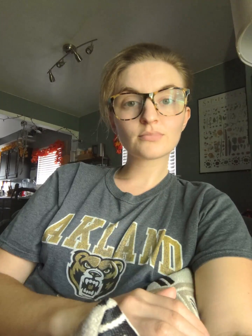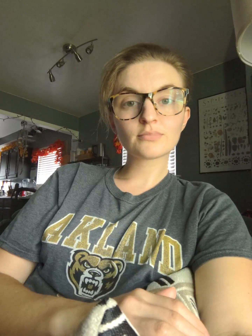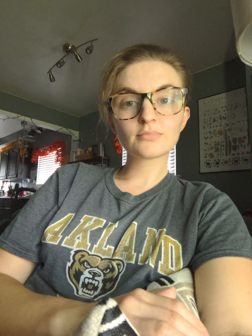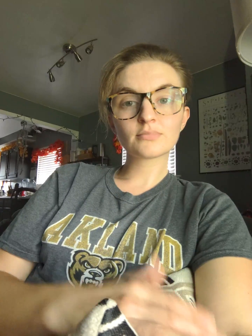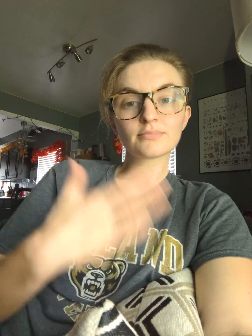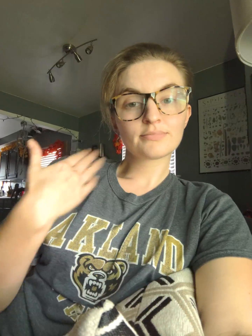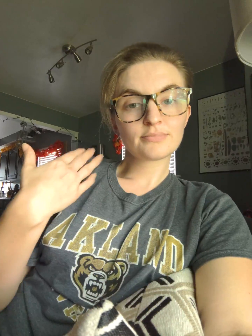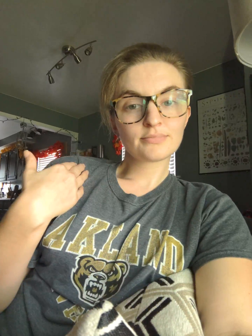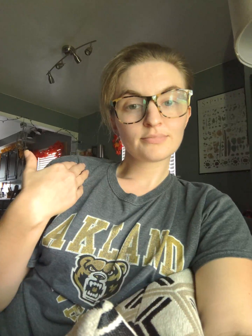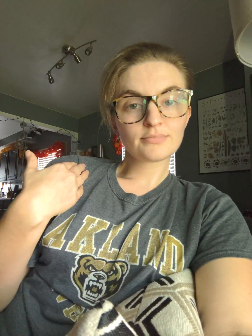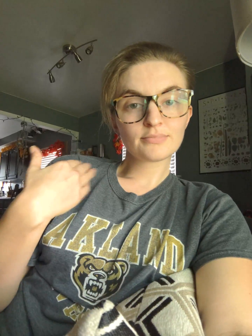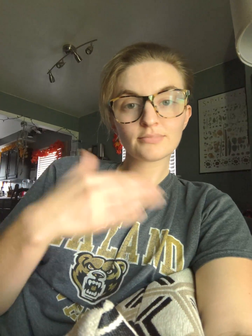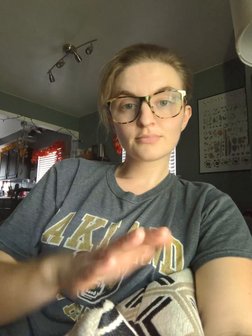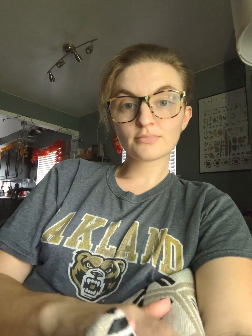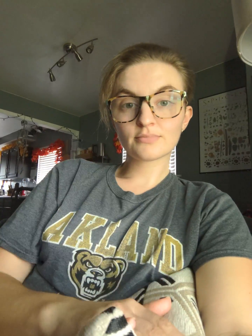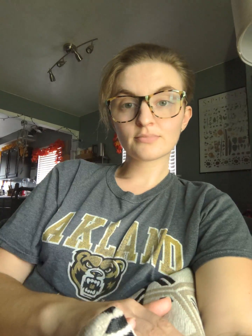shoulder